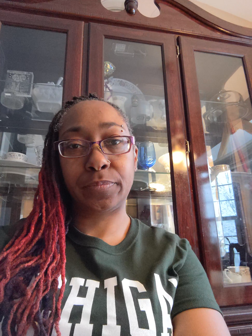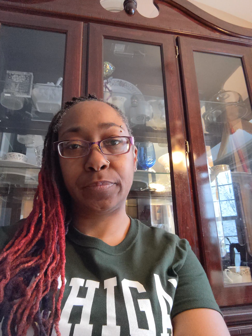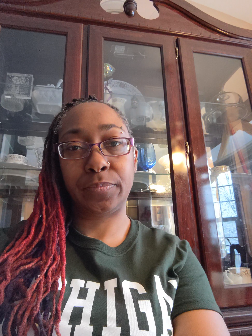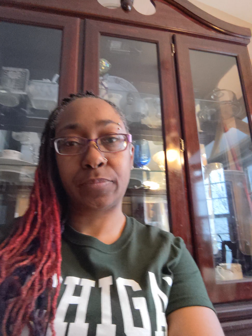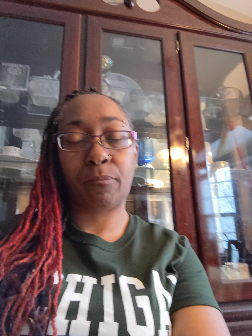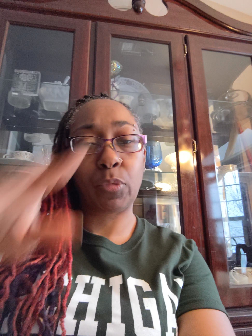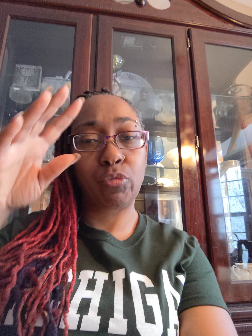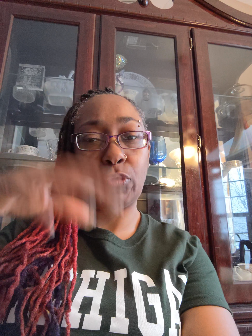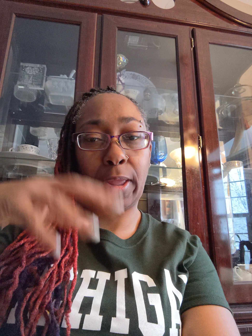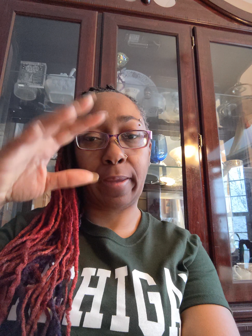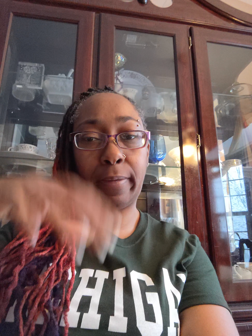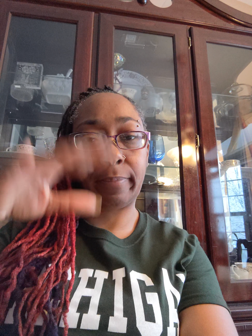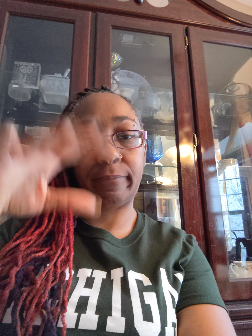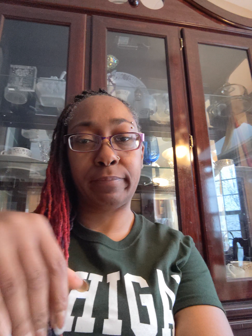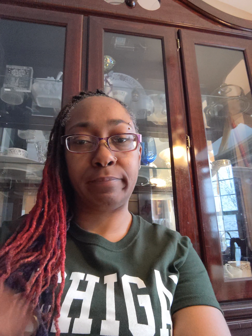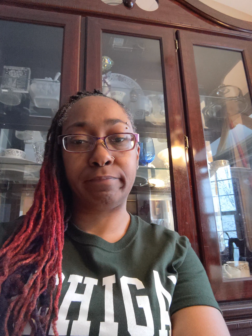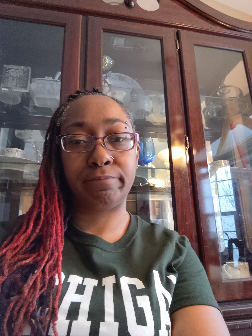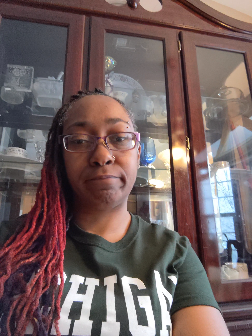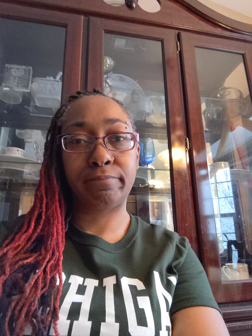rain